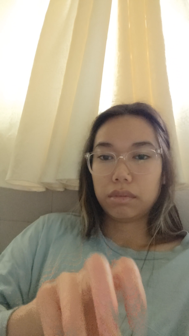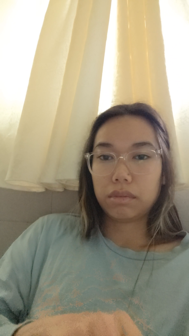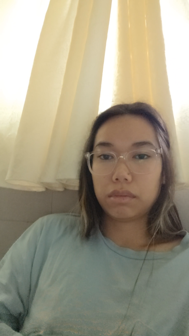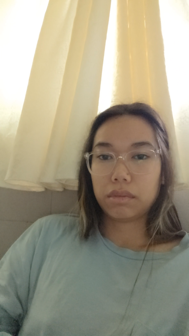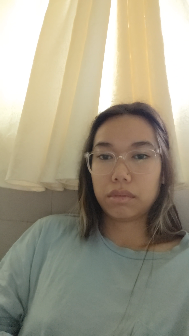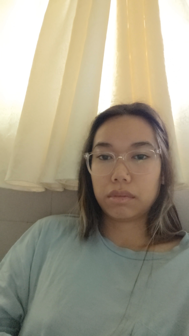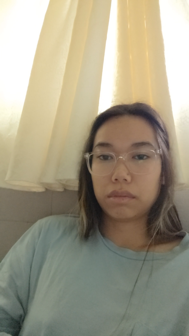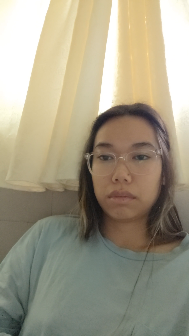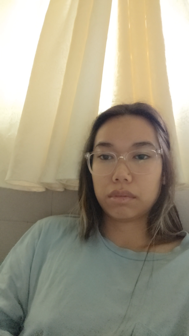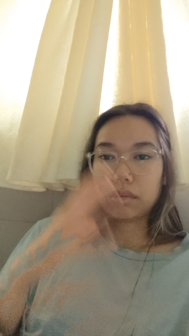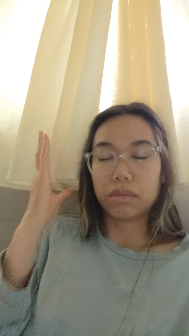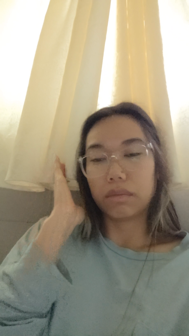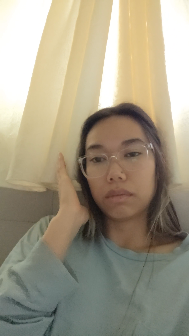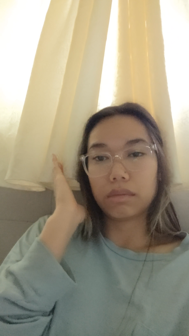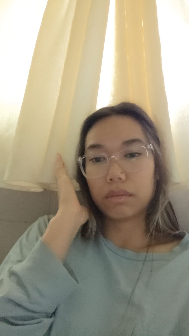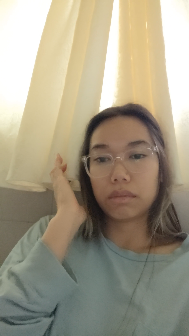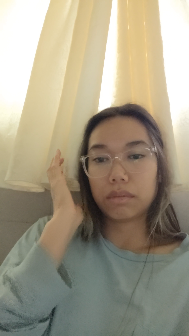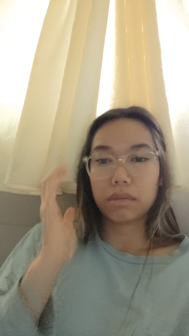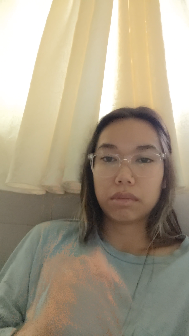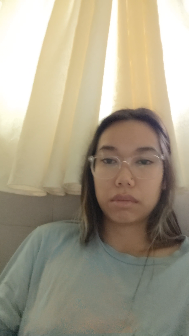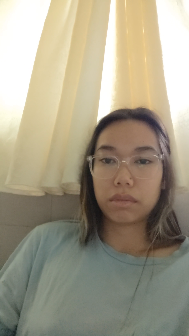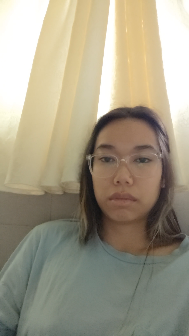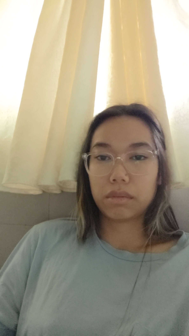pillow